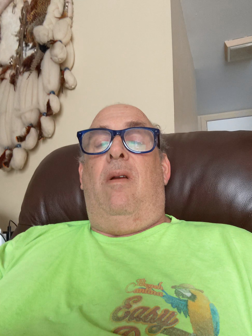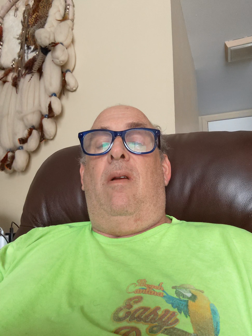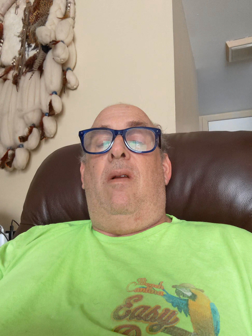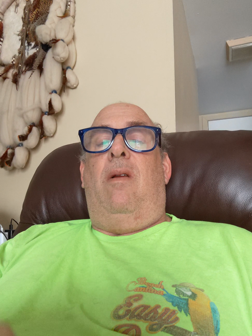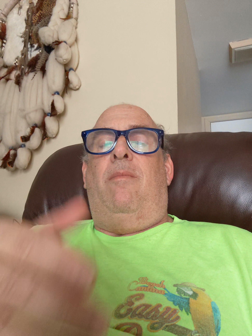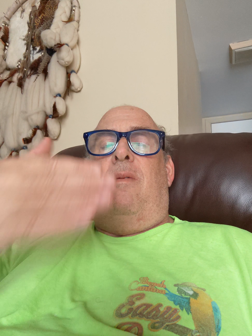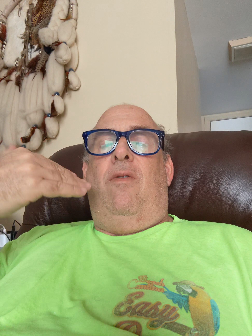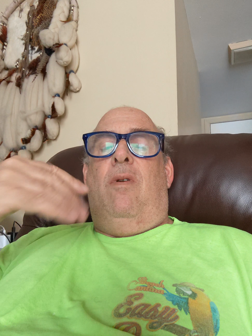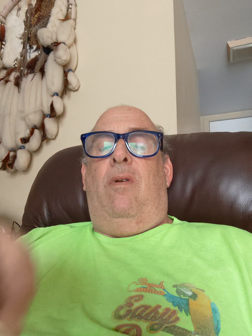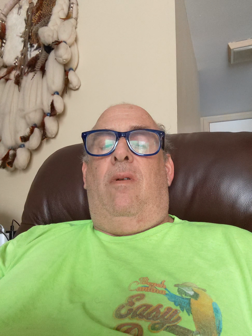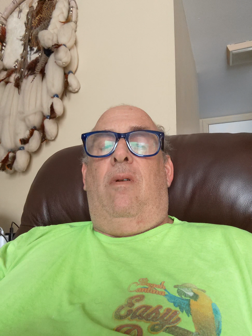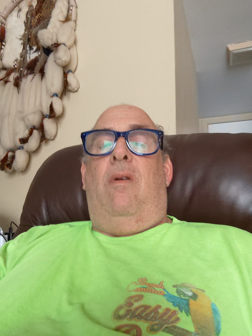before